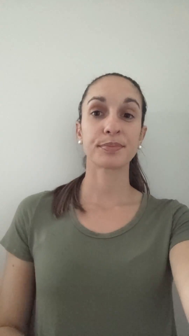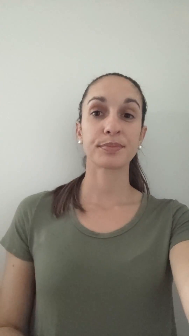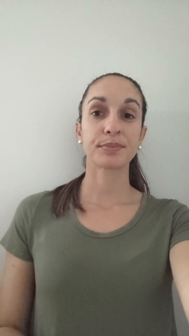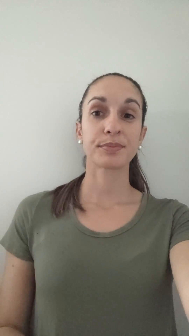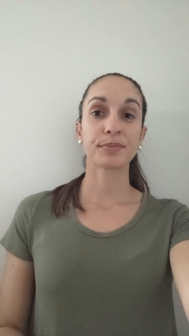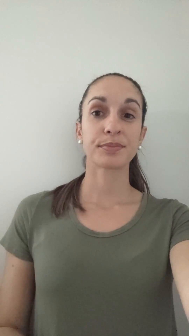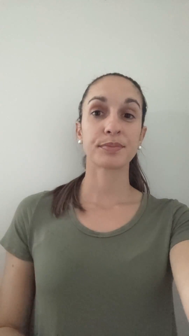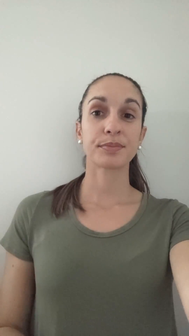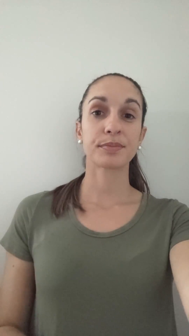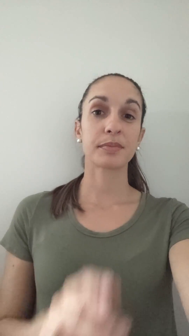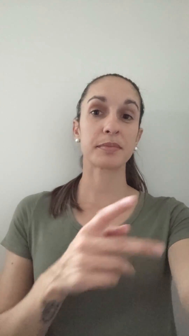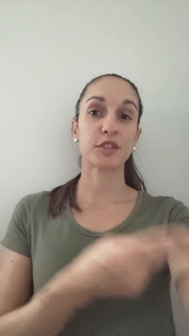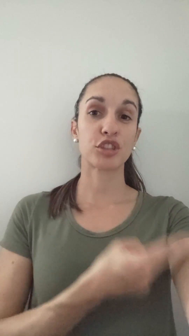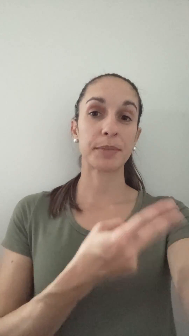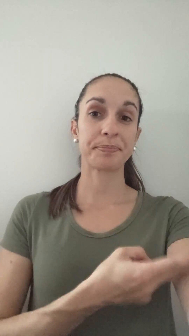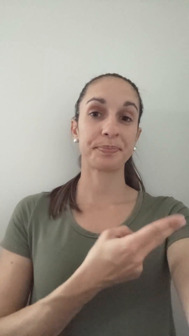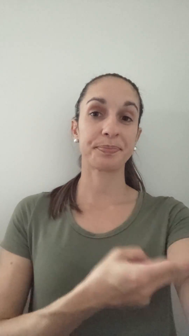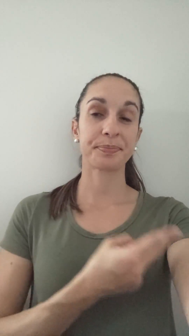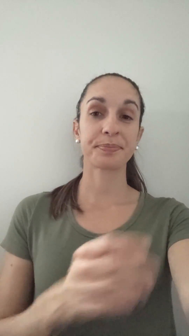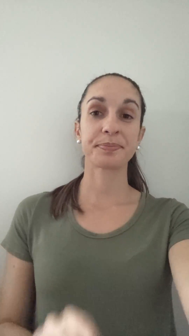sheep